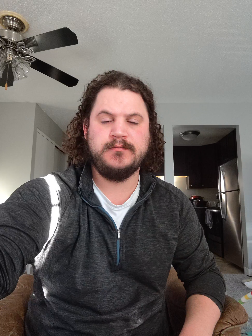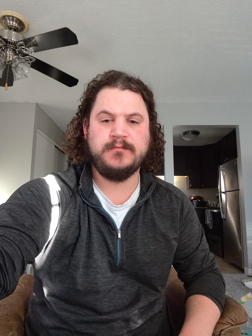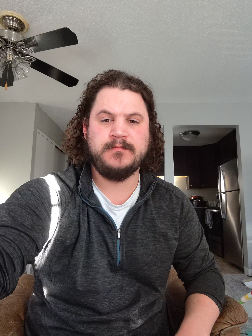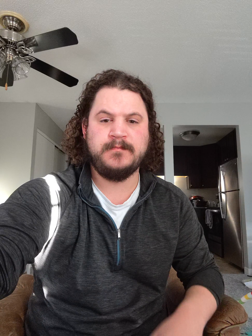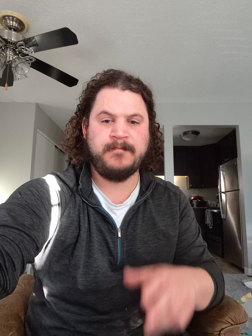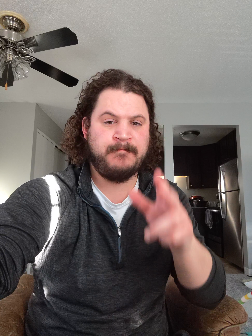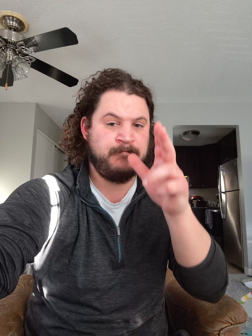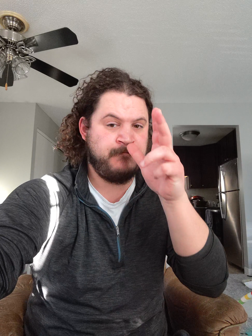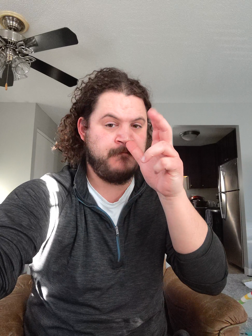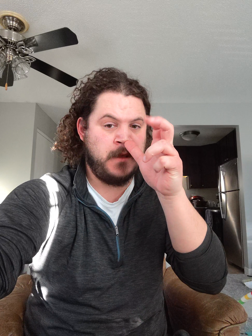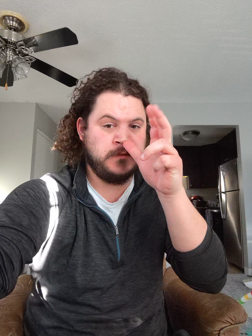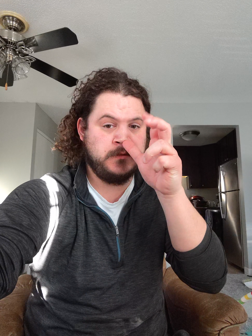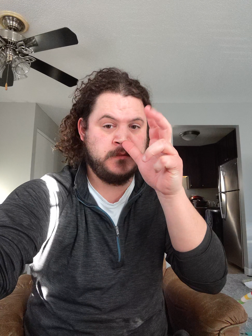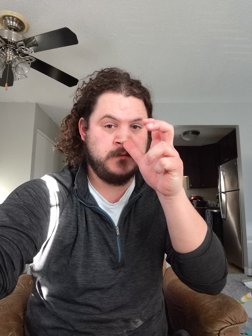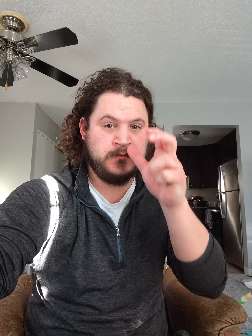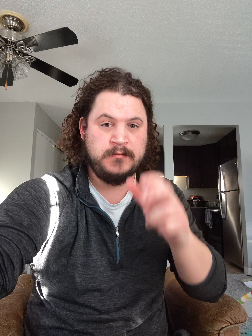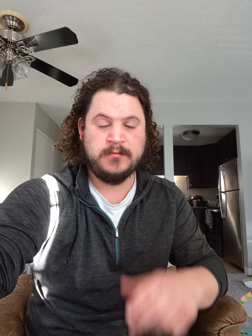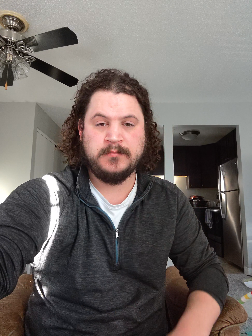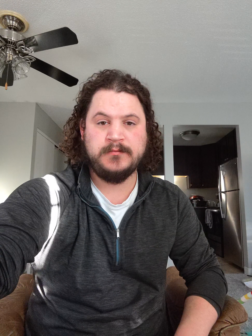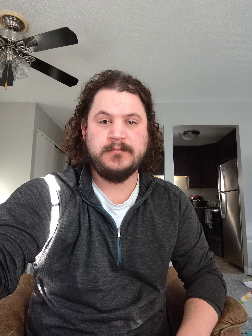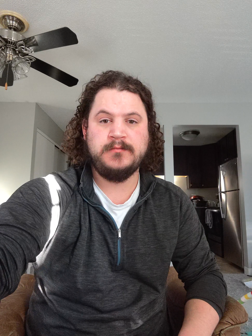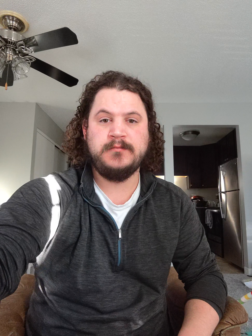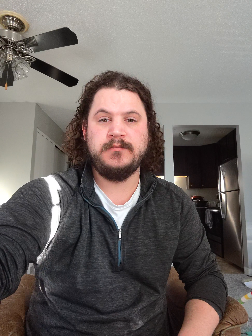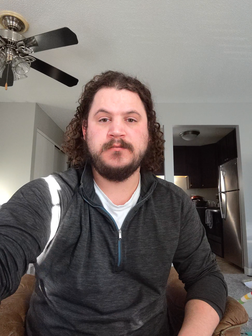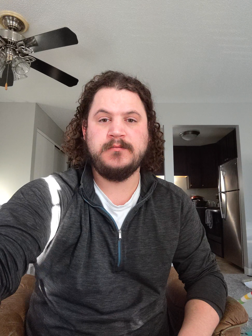bug